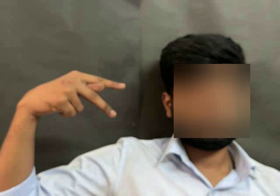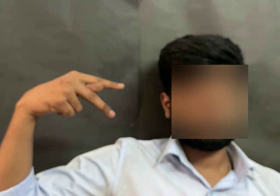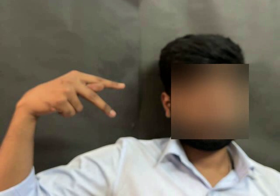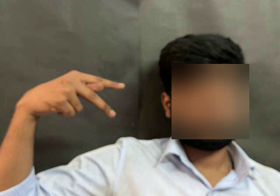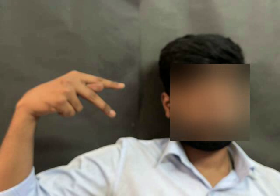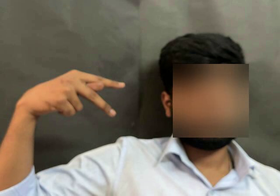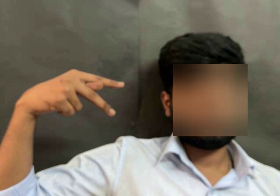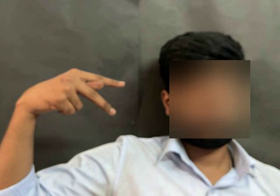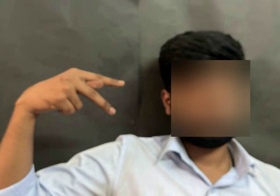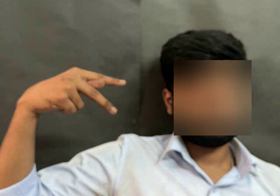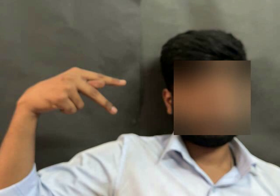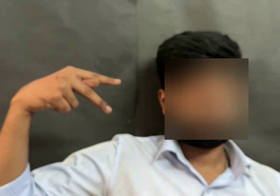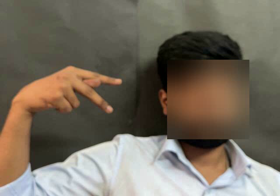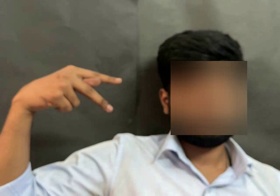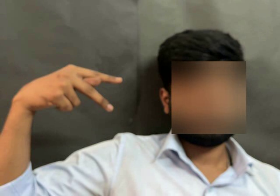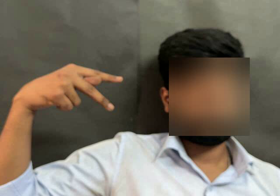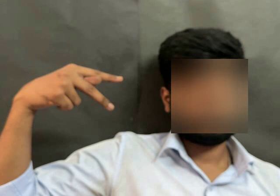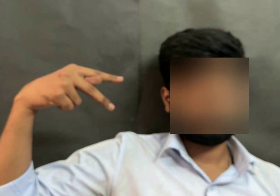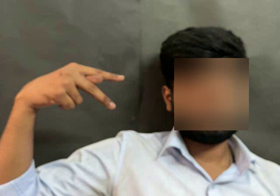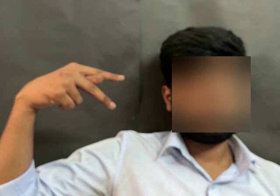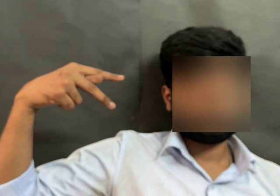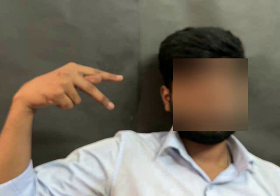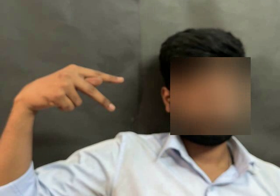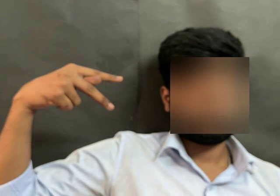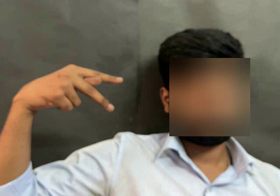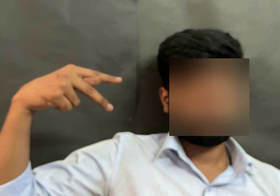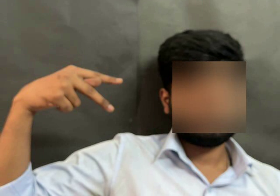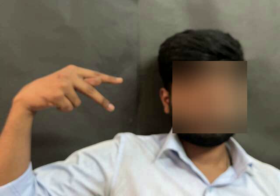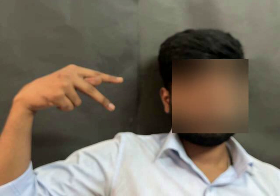P